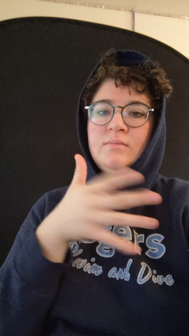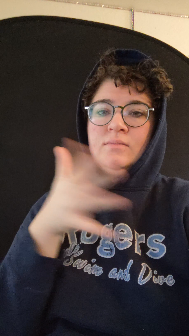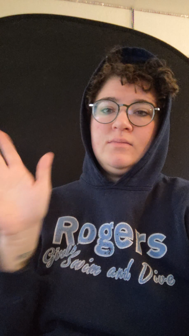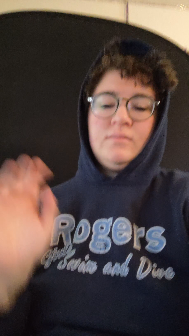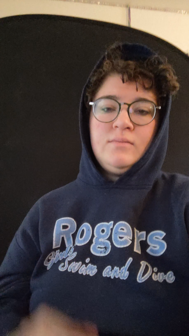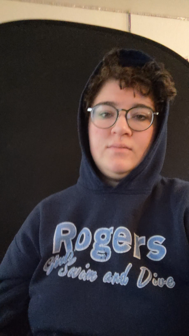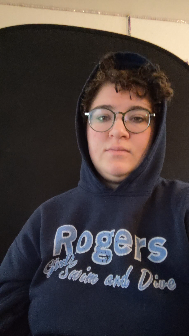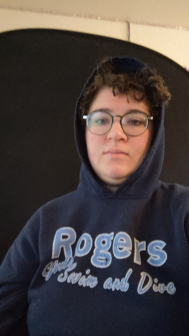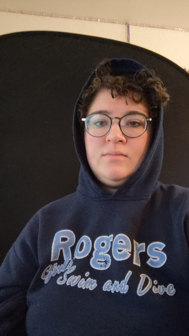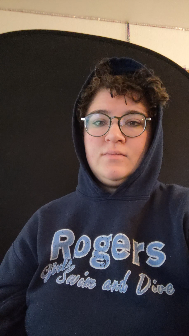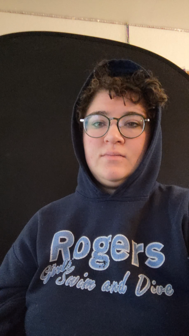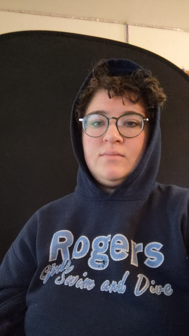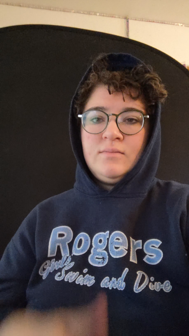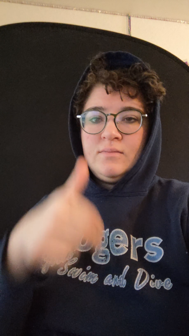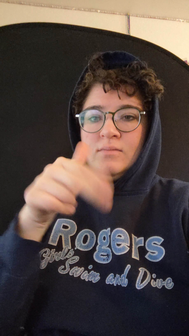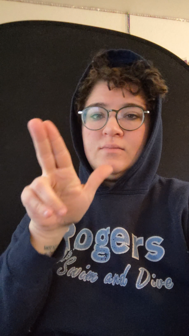lick